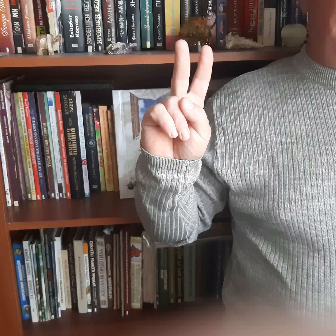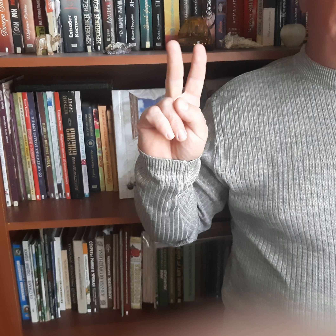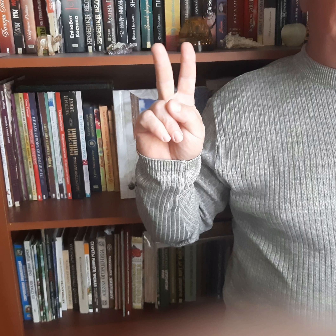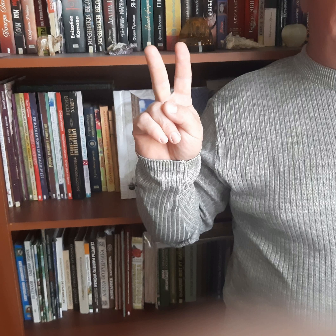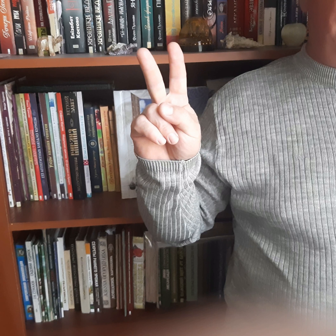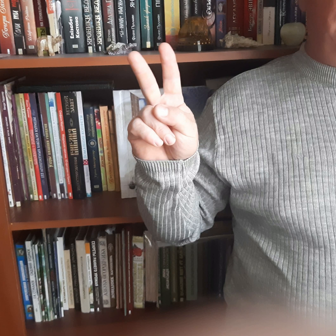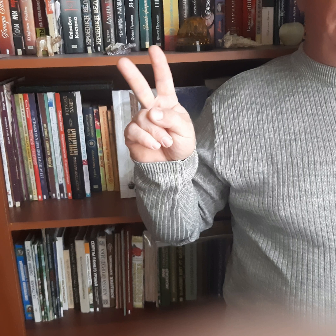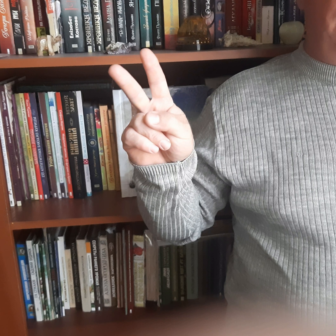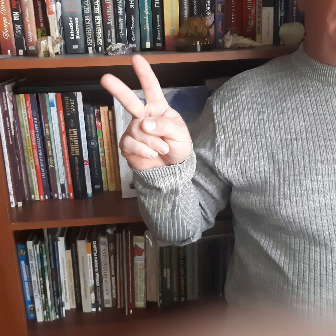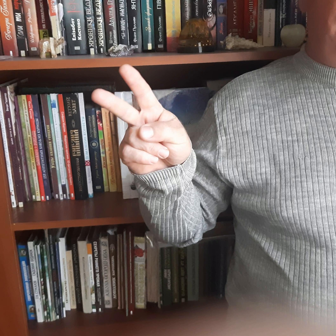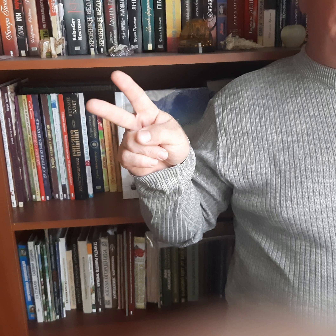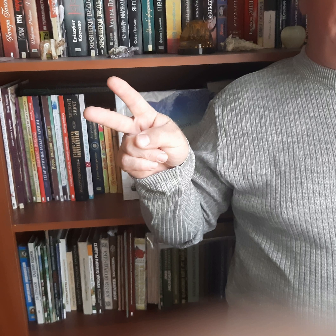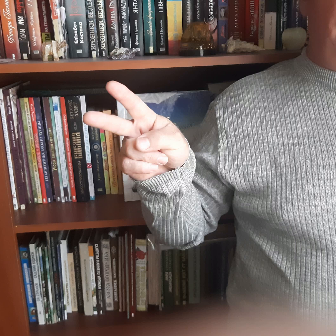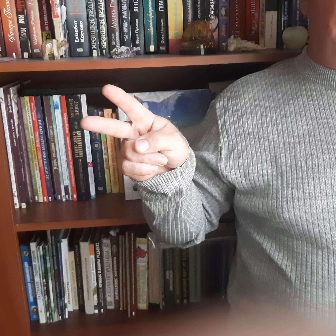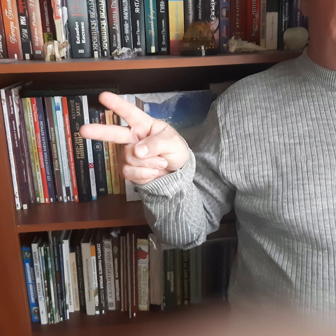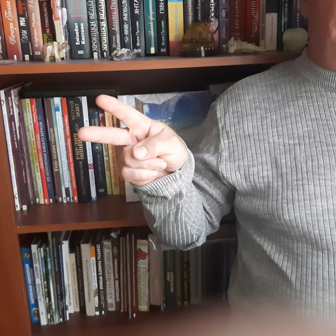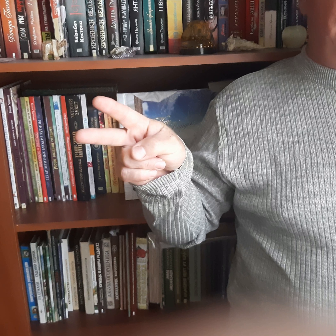К